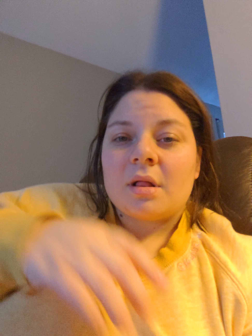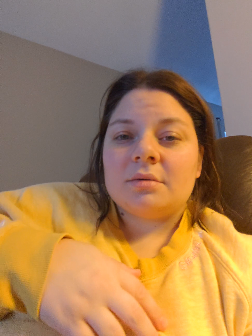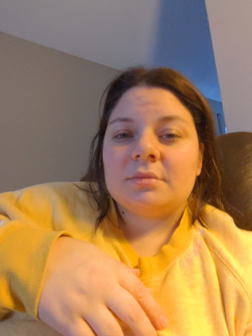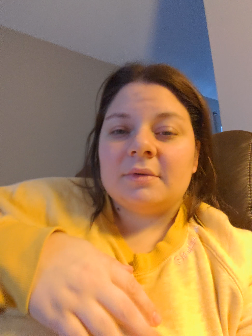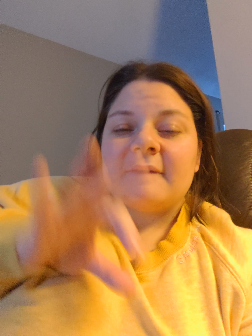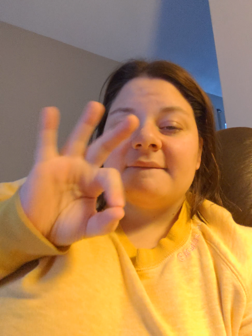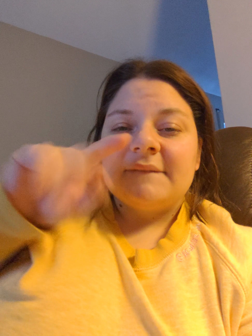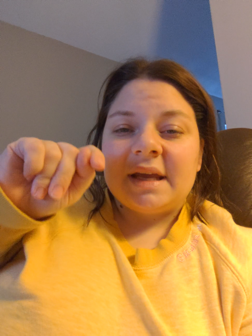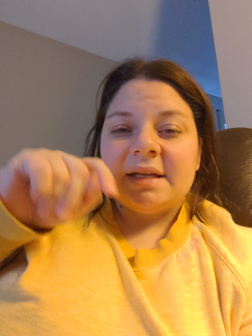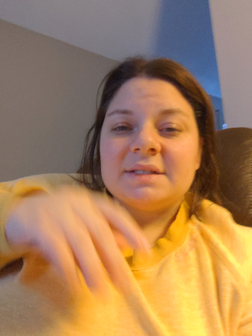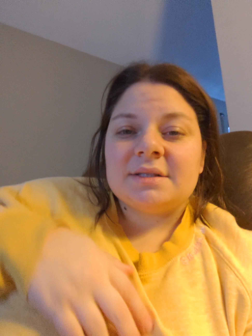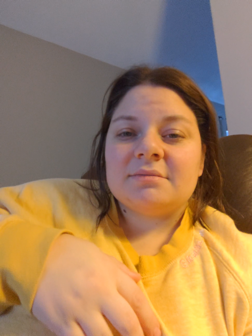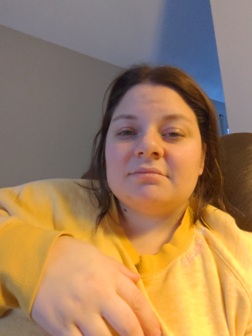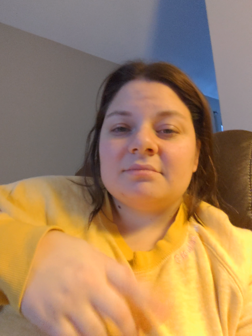feet